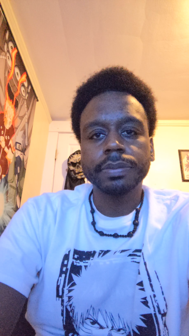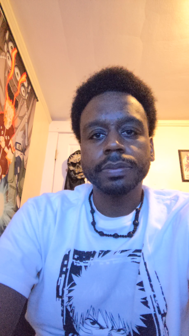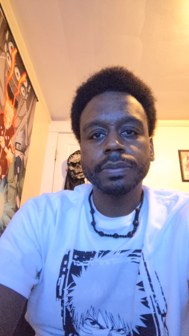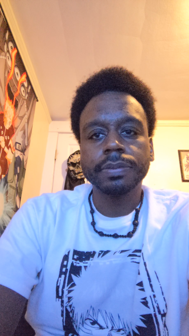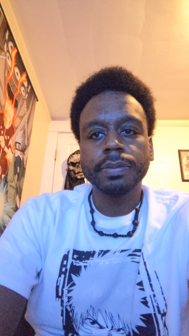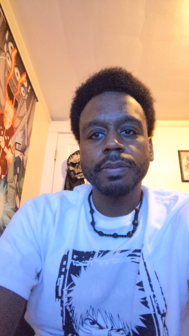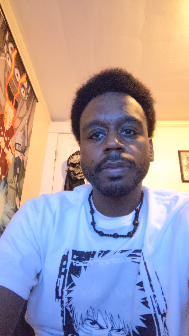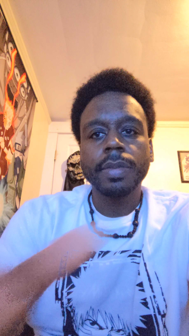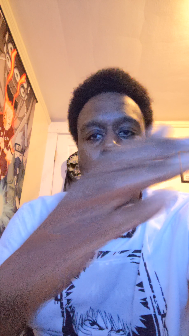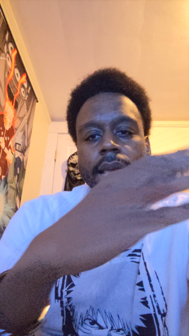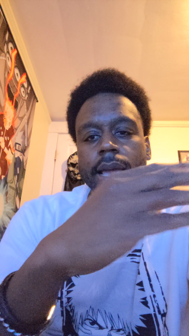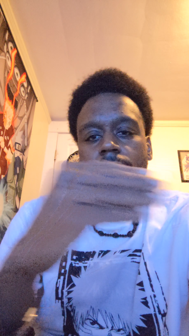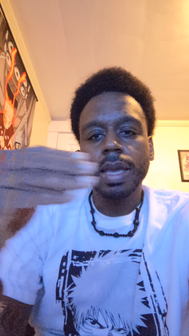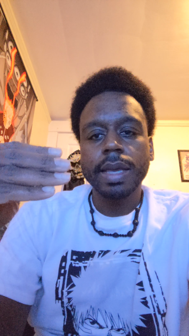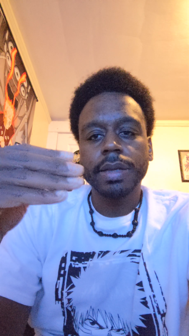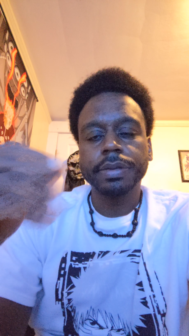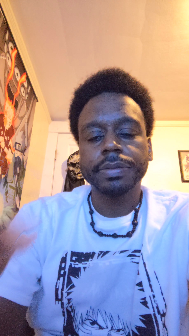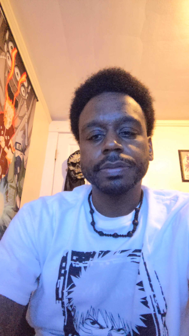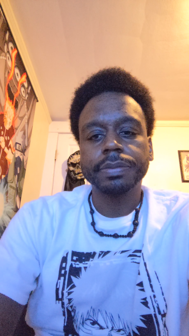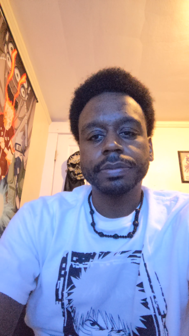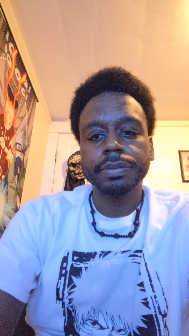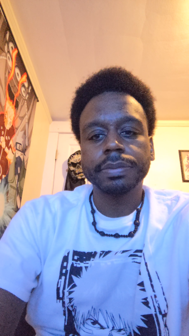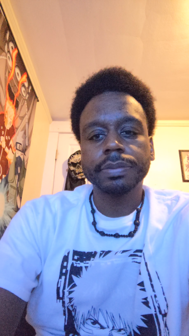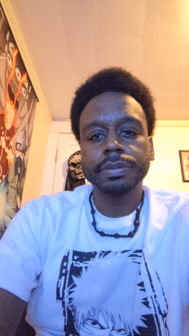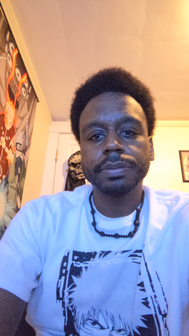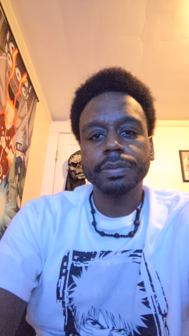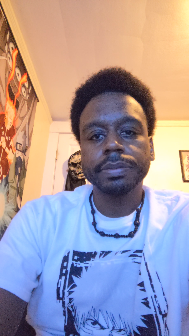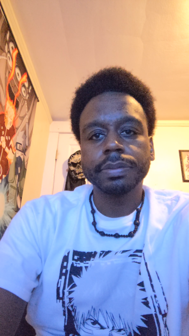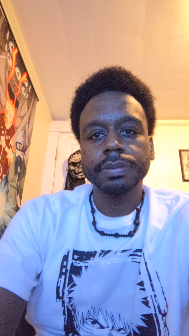and